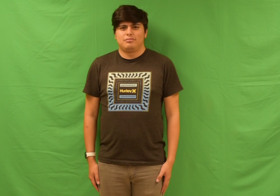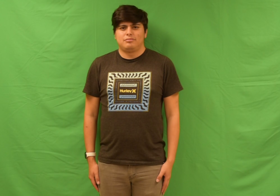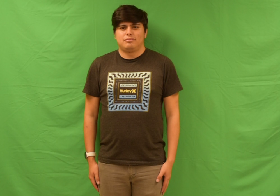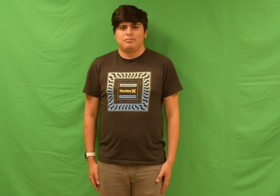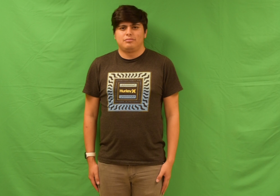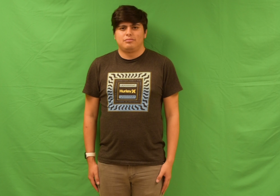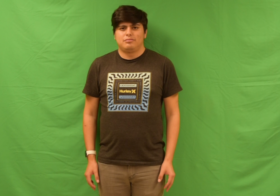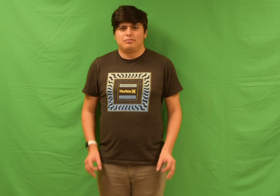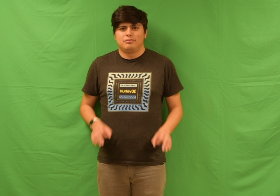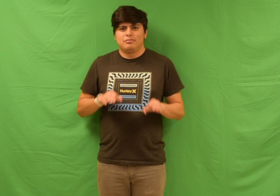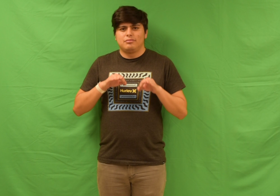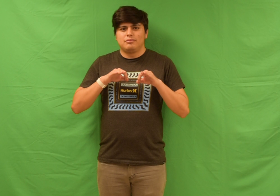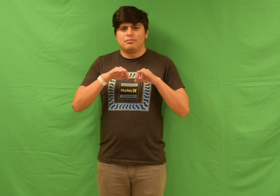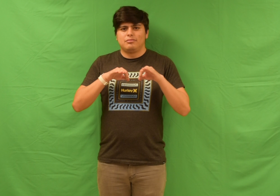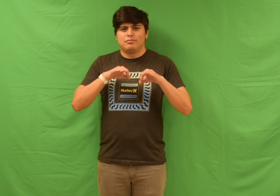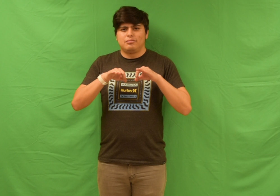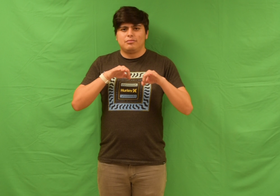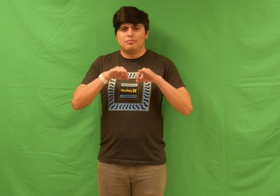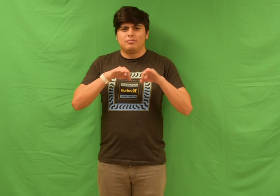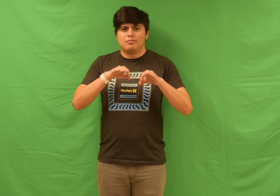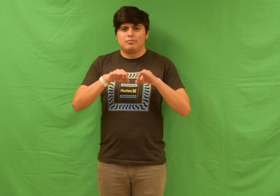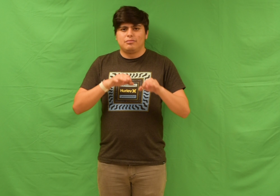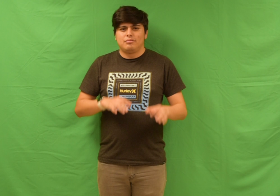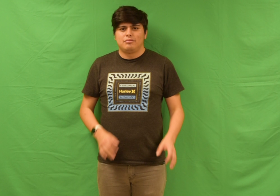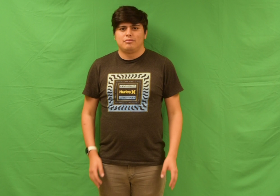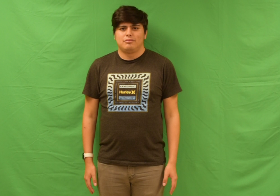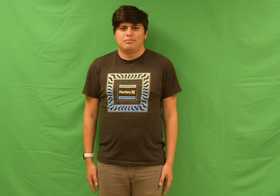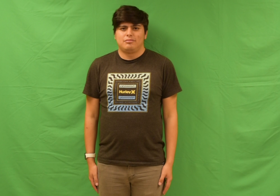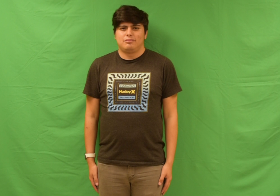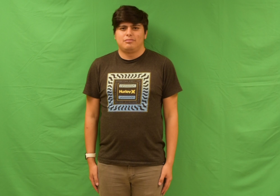trabajo